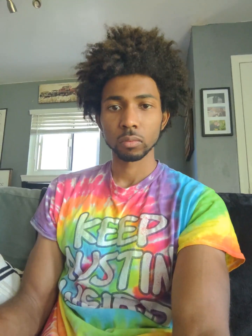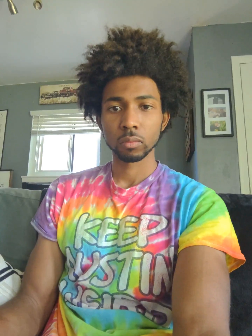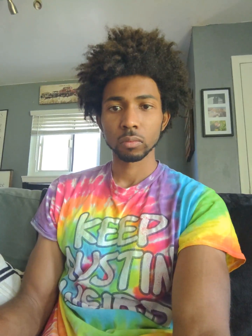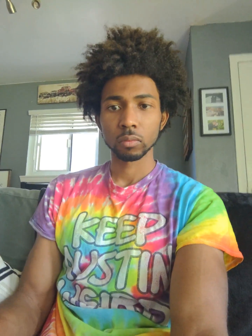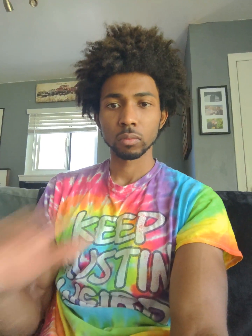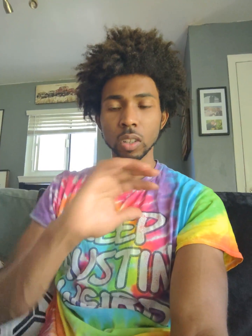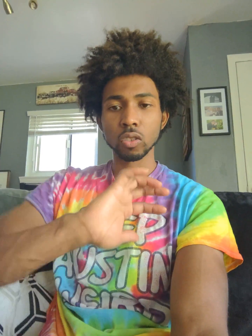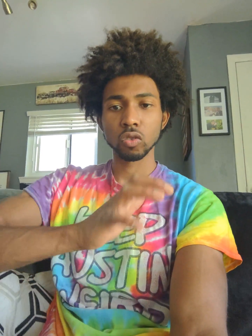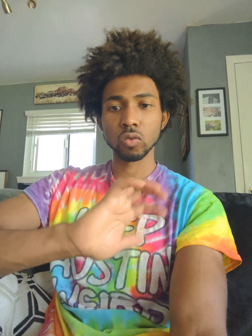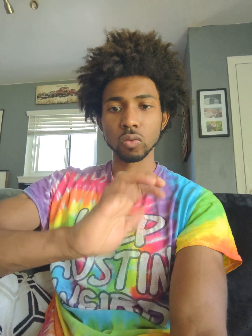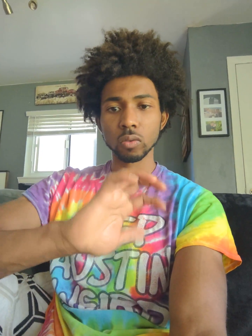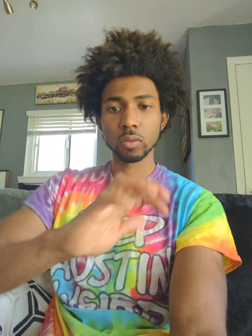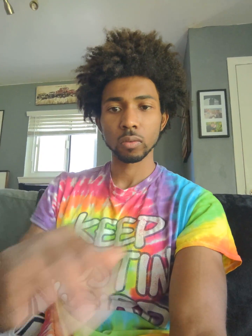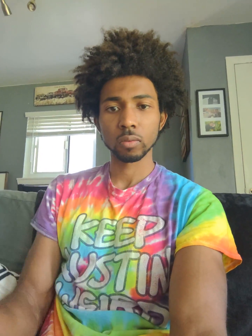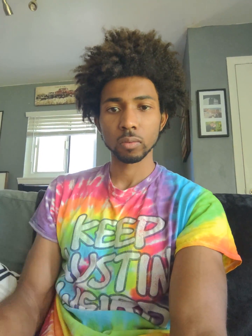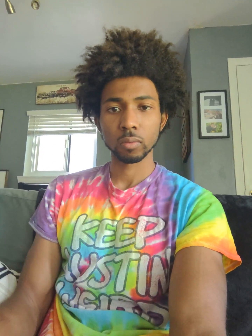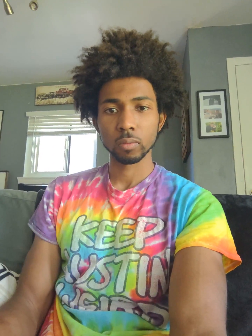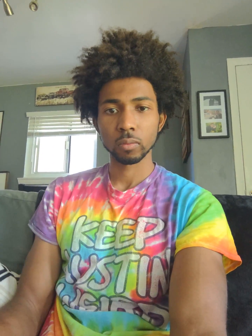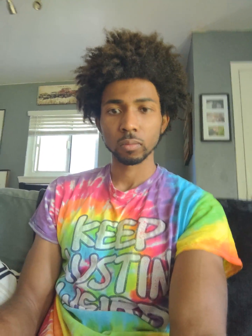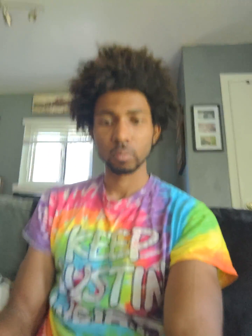cheese